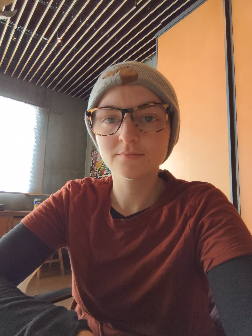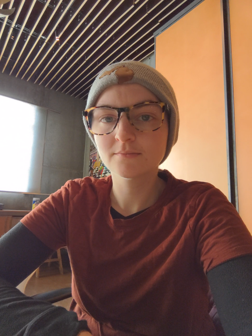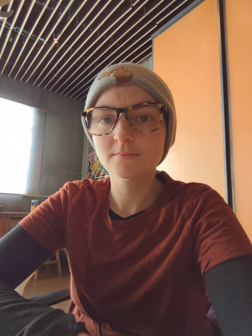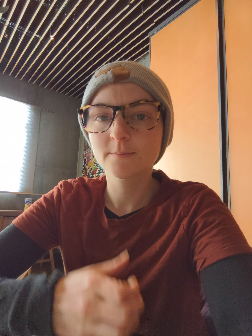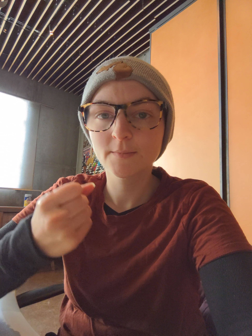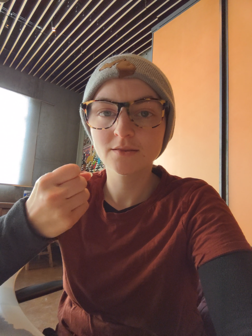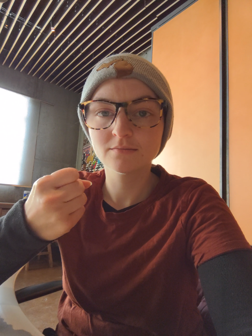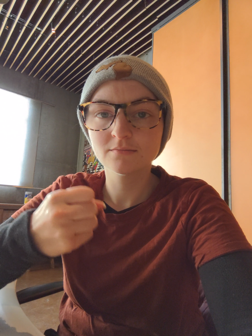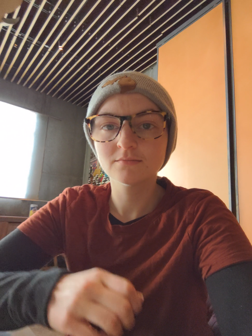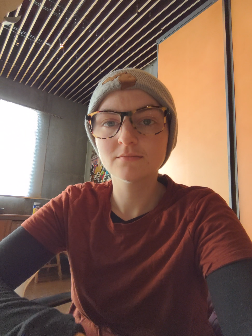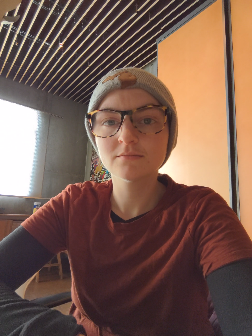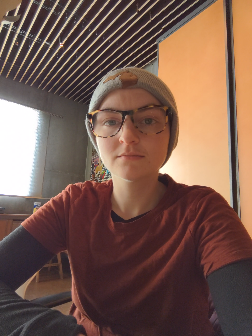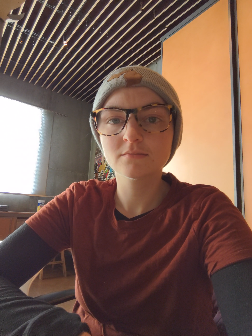milk